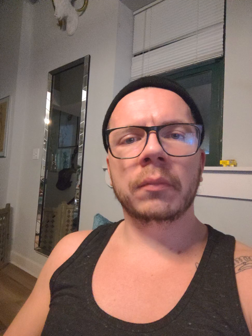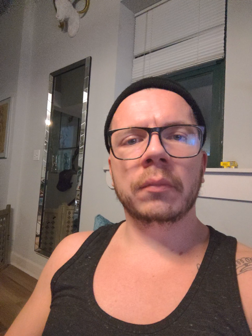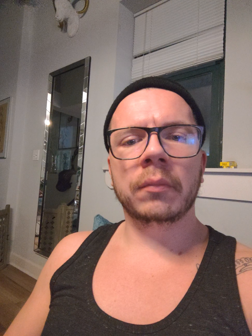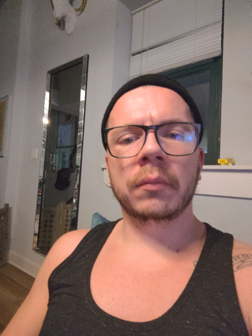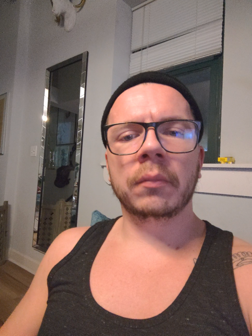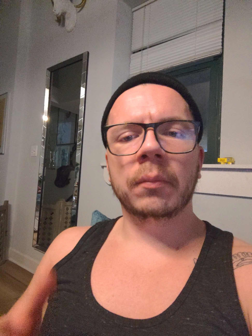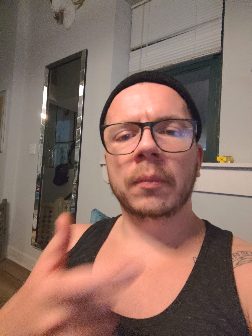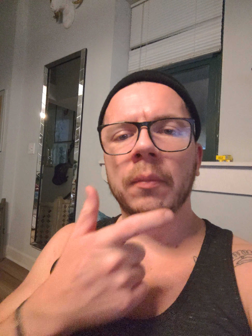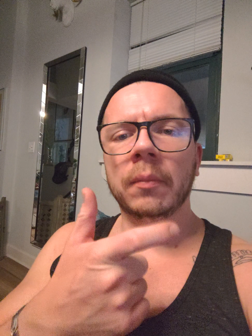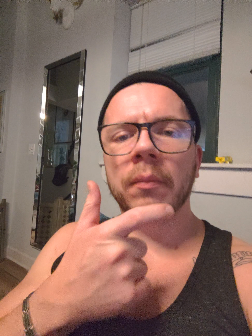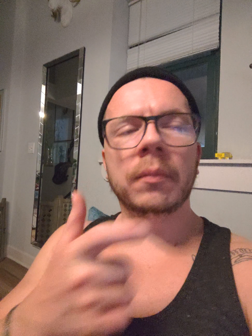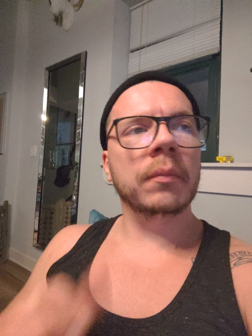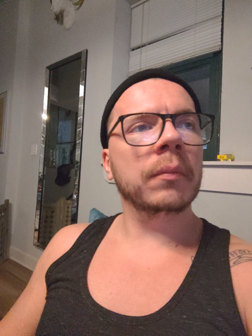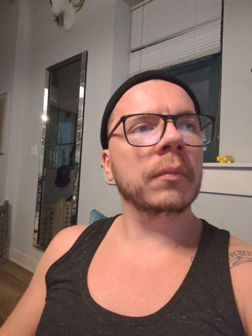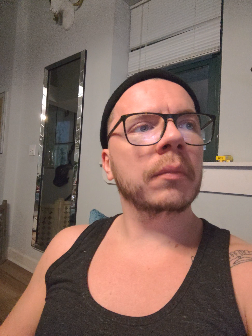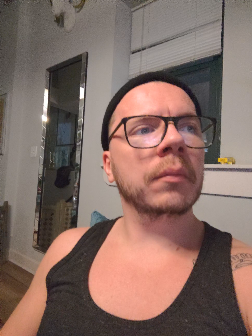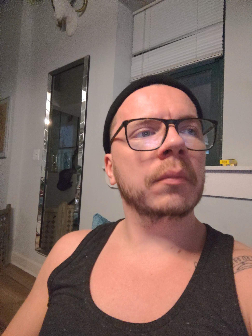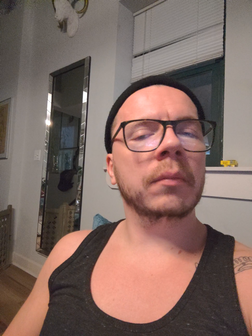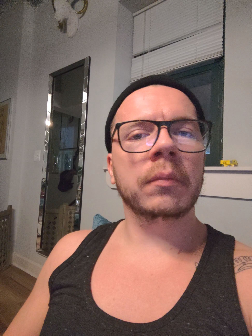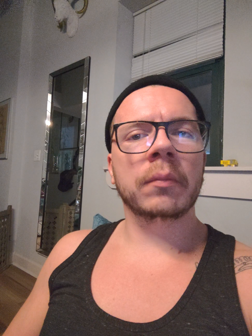pizza